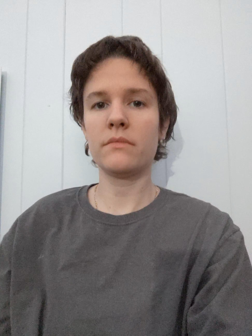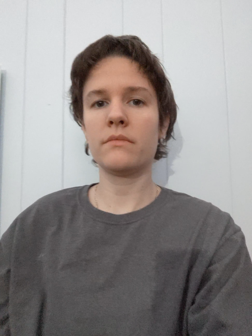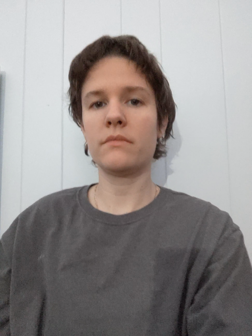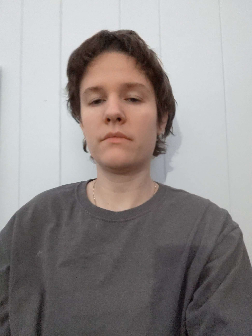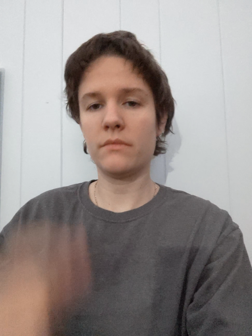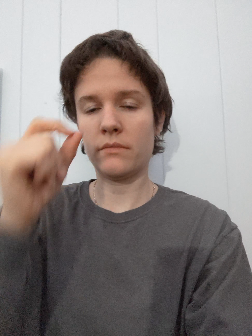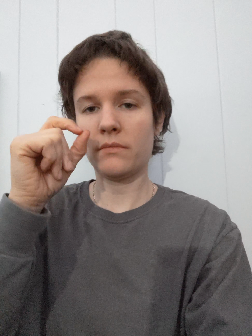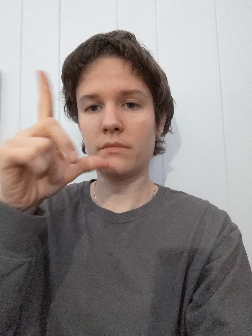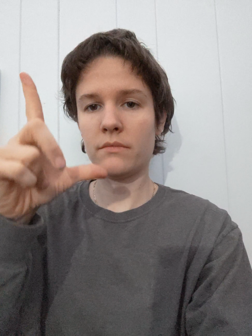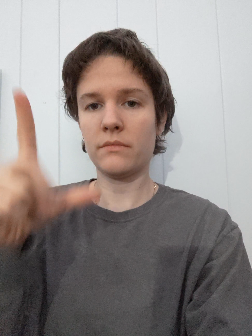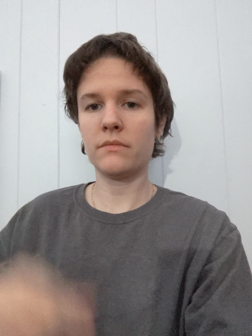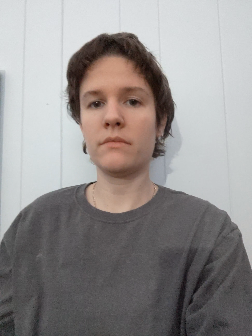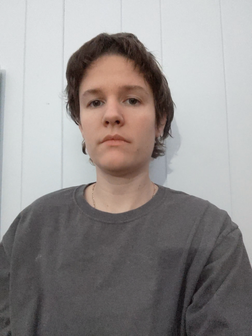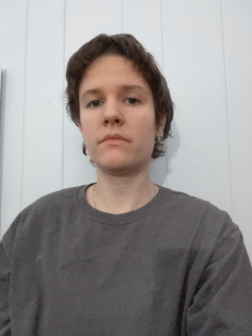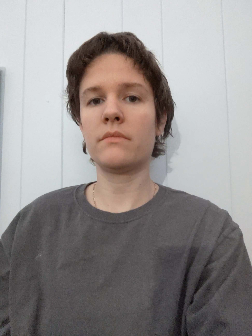wake